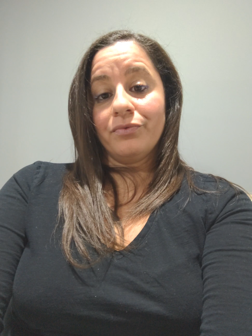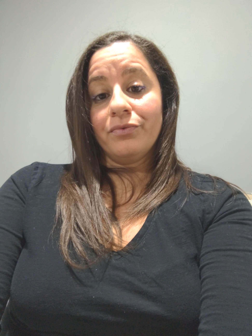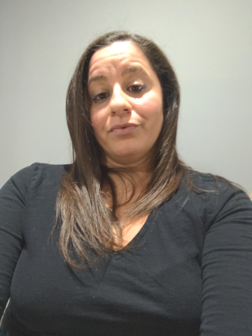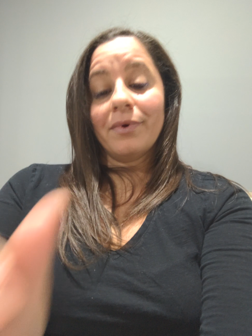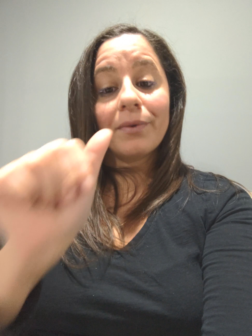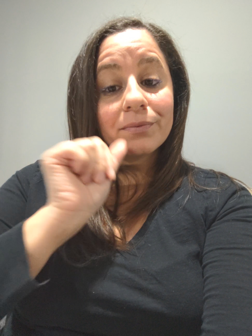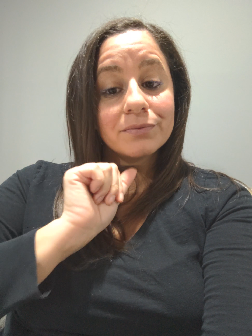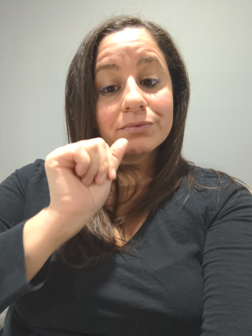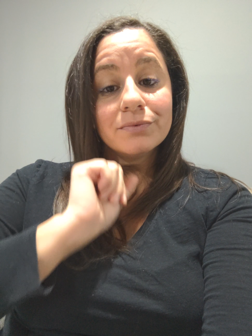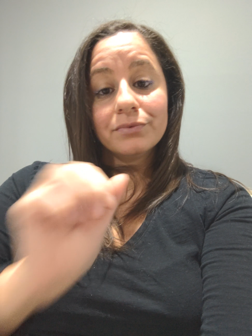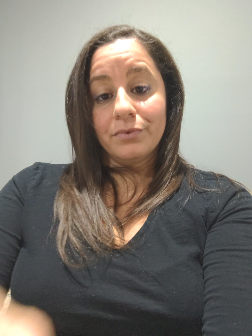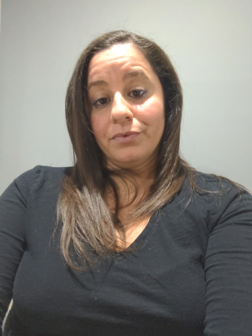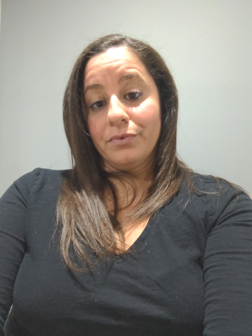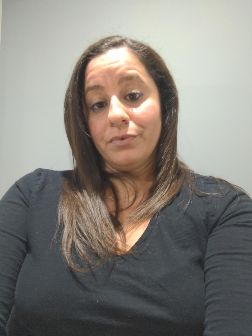aunt